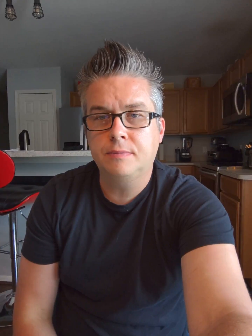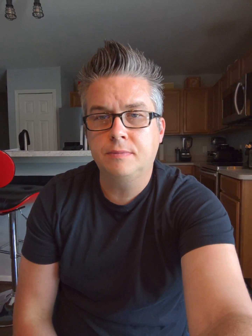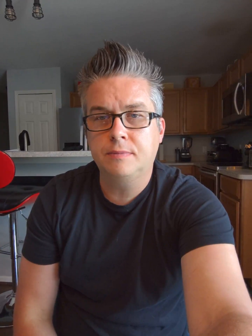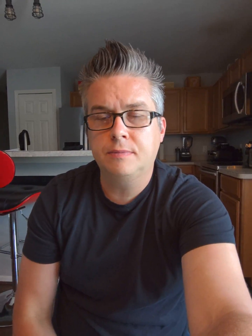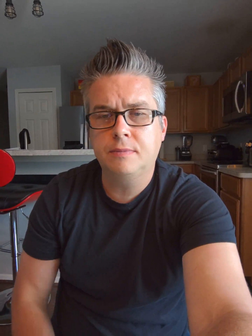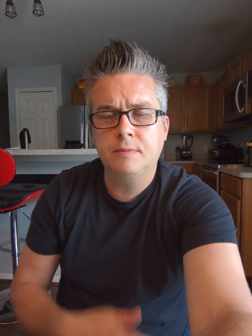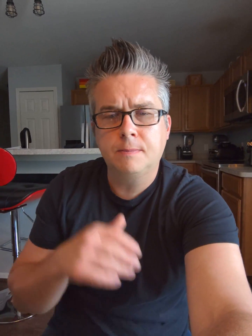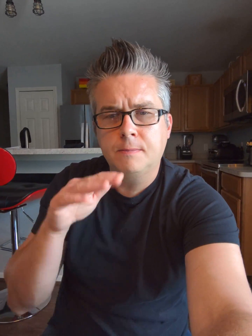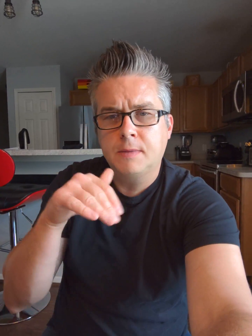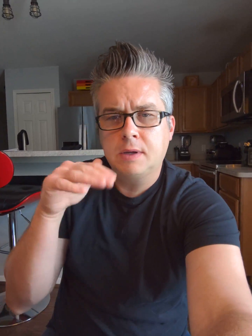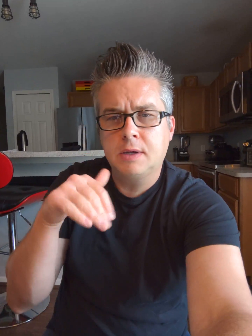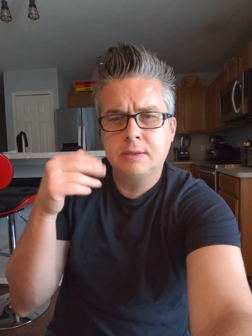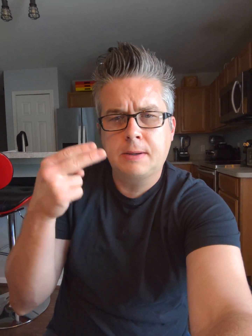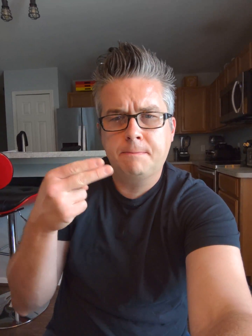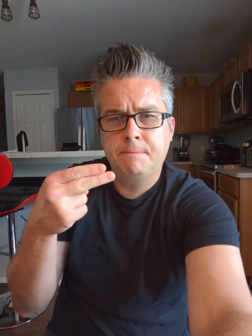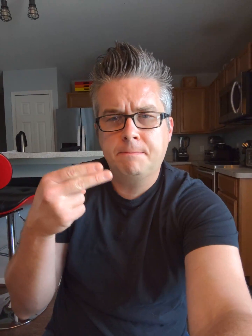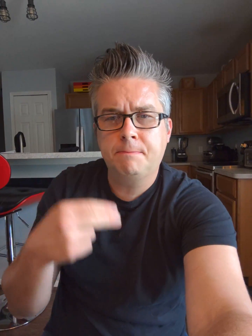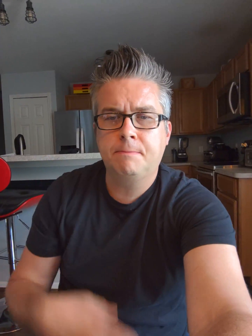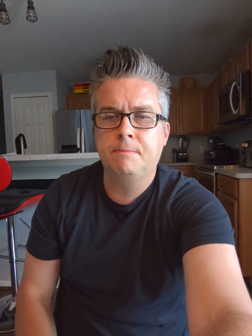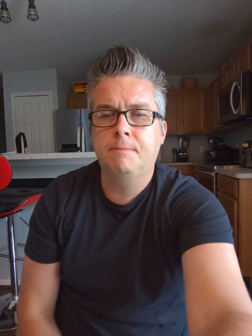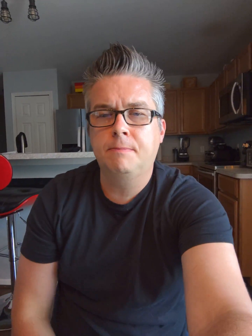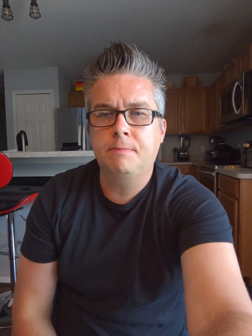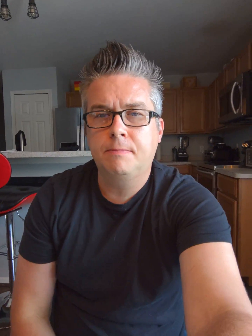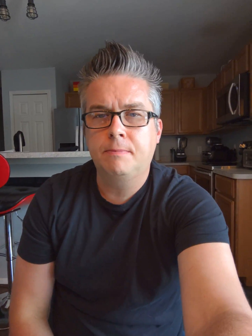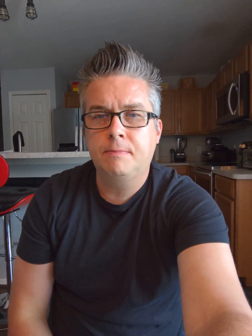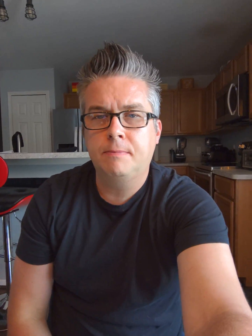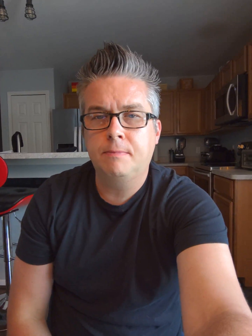pet's name